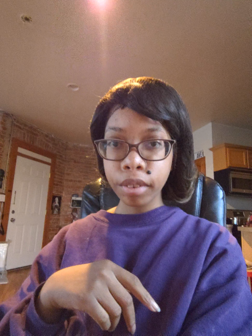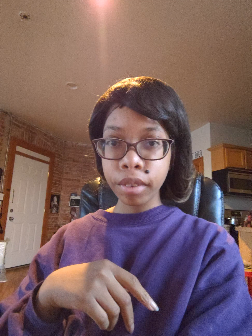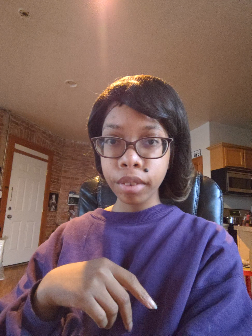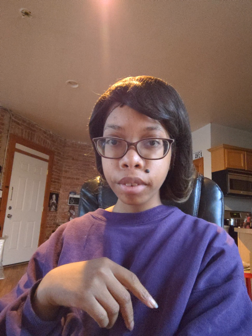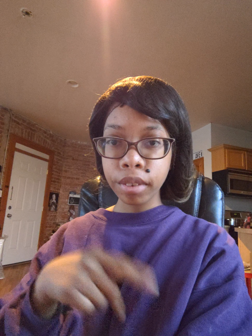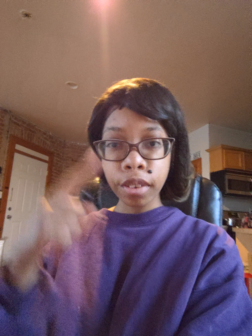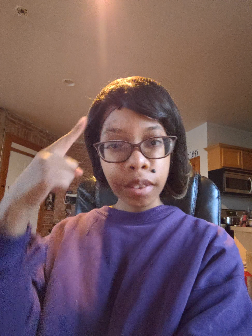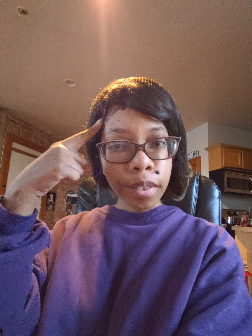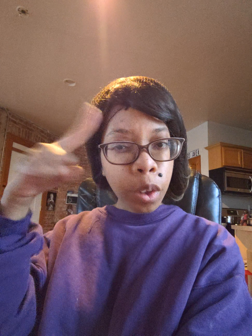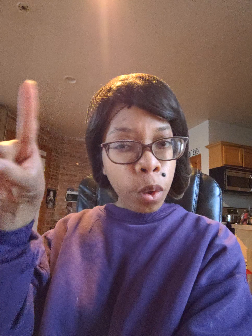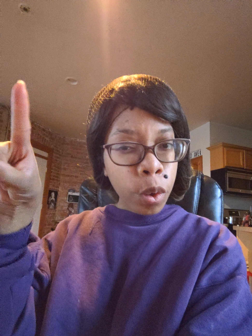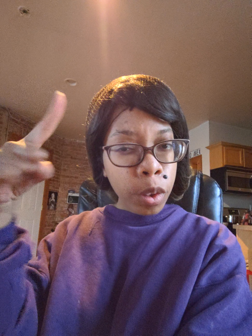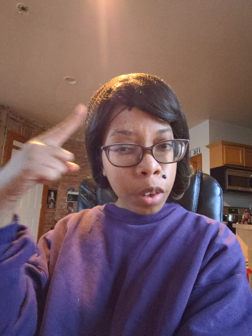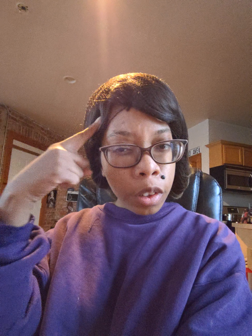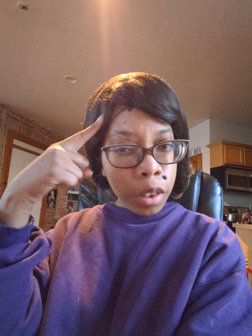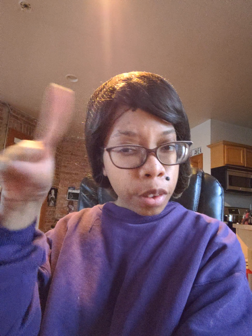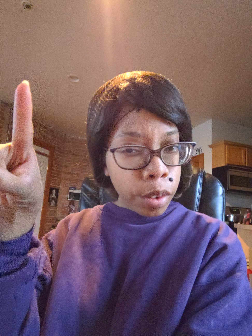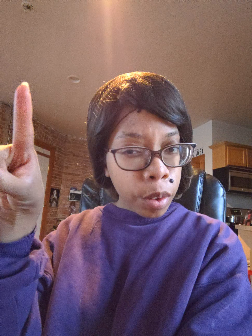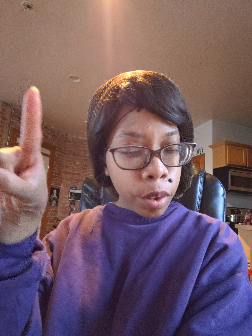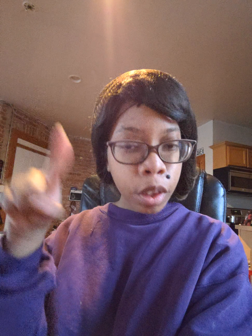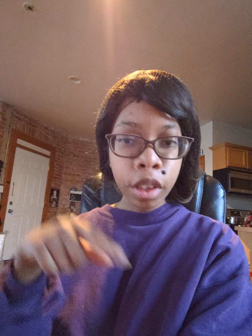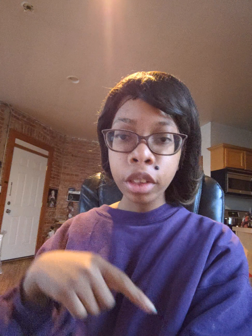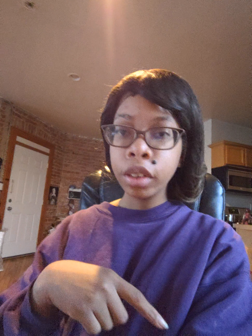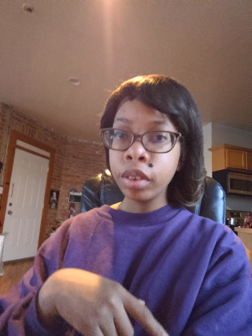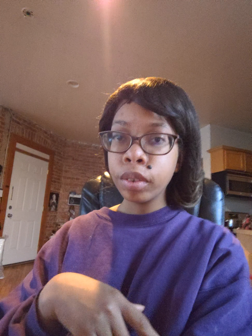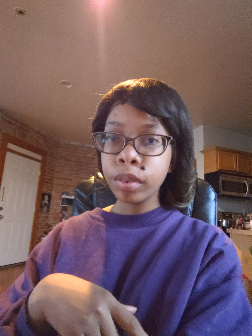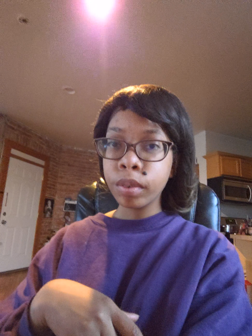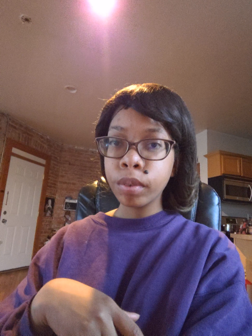for